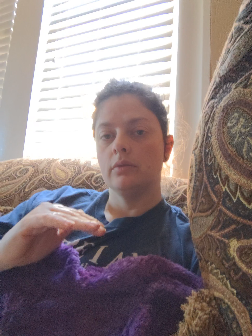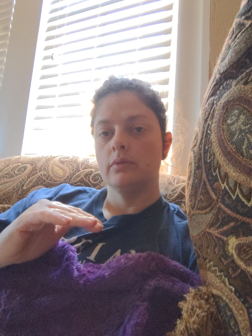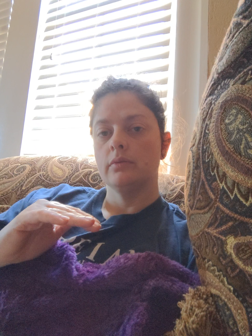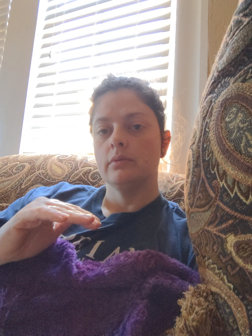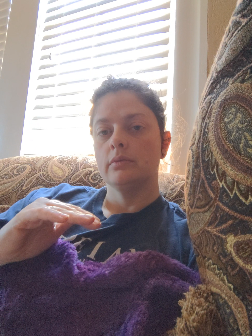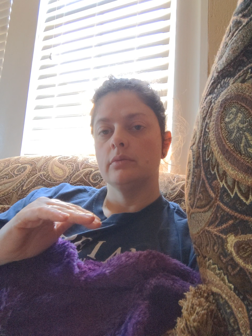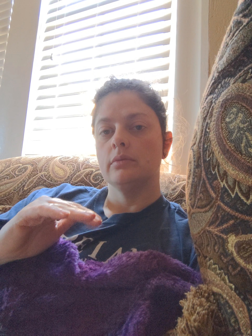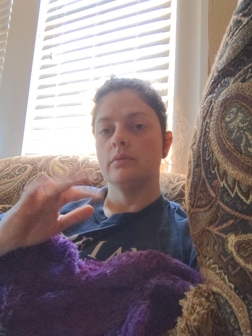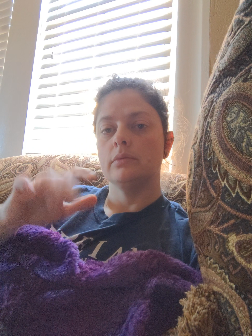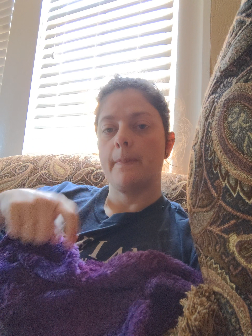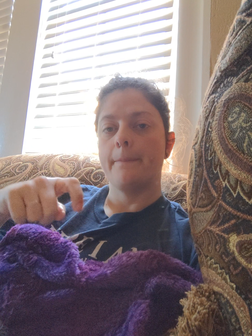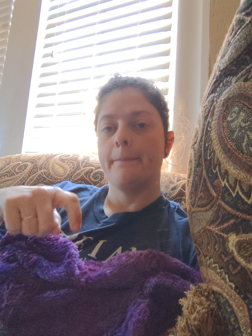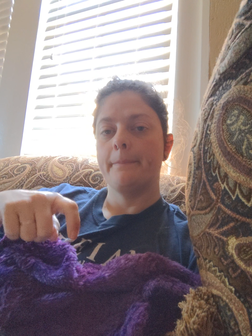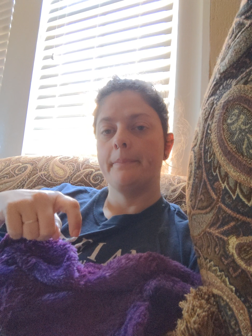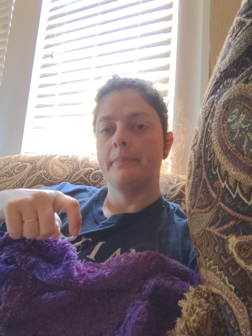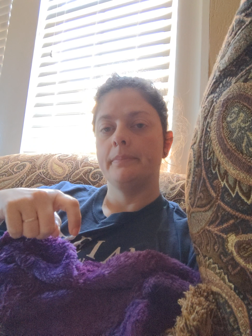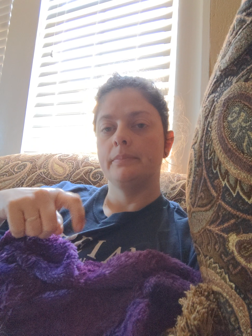time